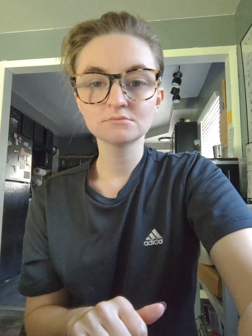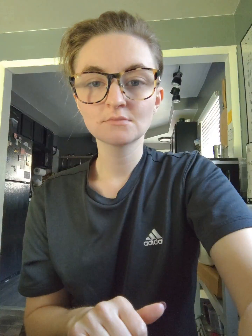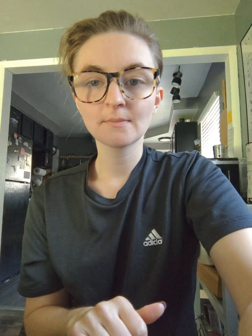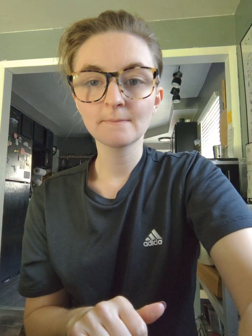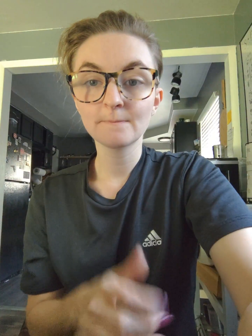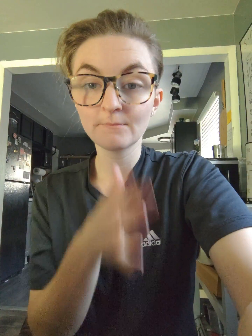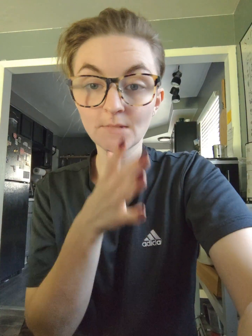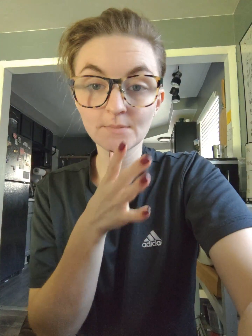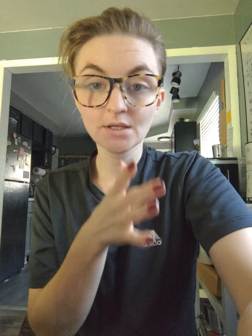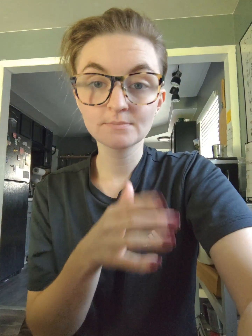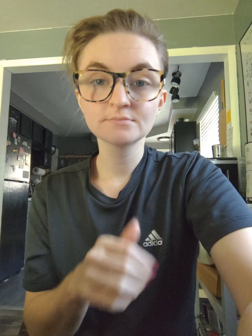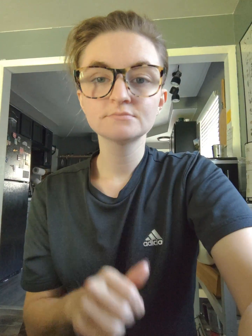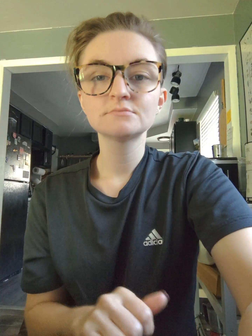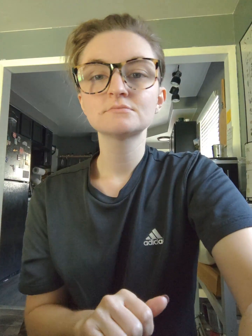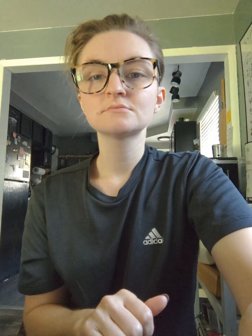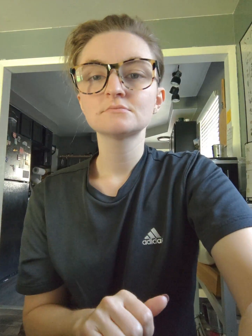mommy